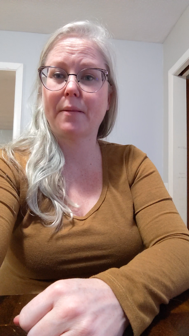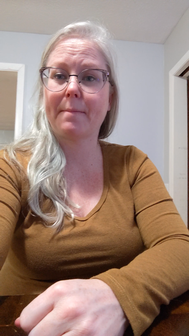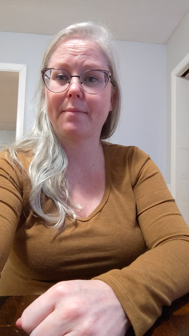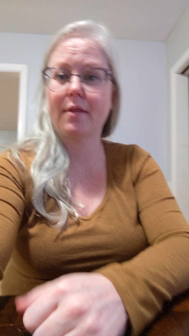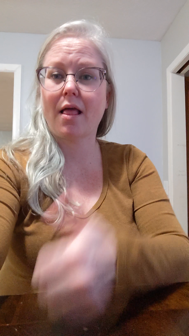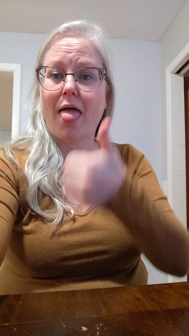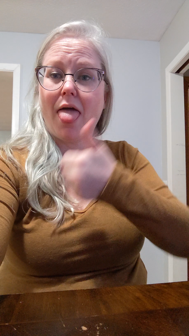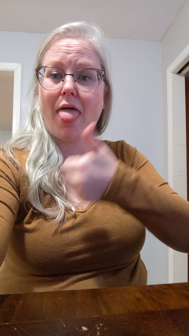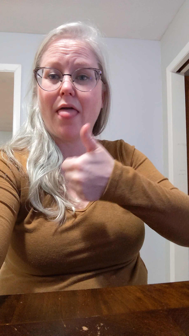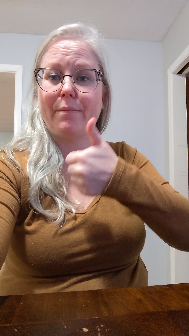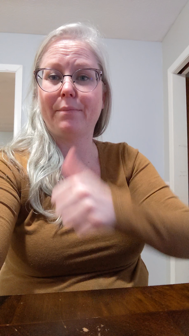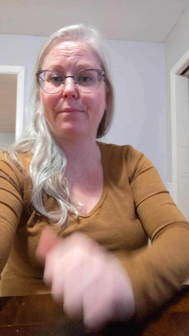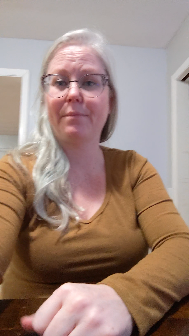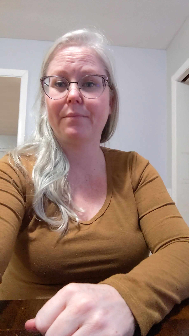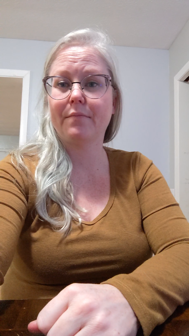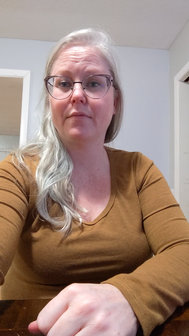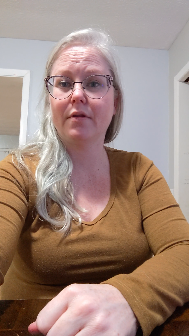help